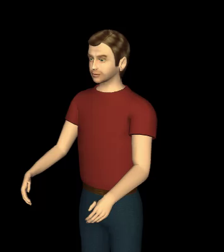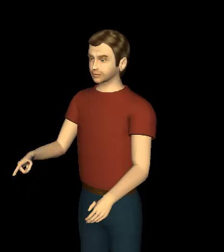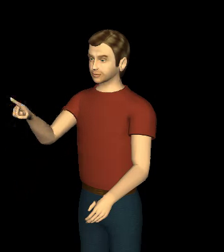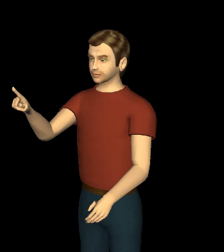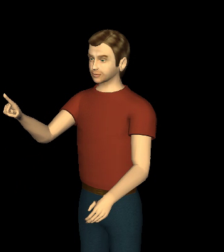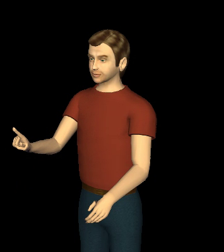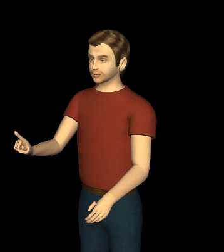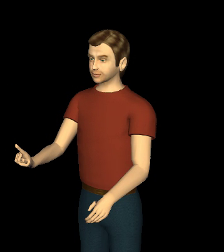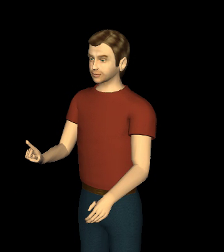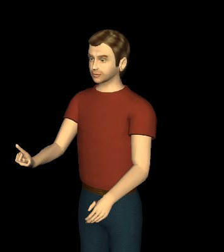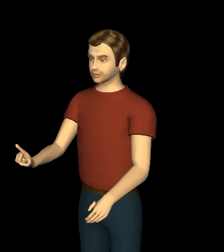يستجوب